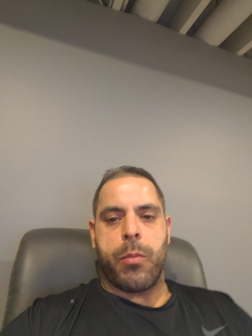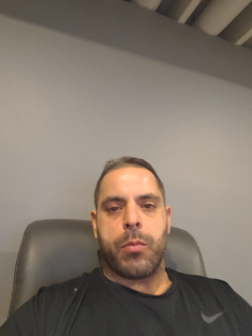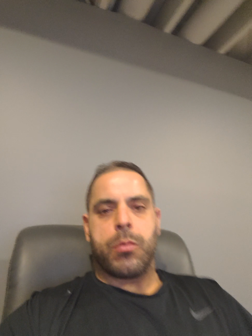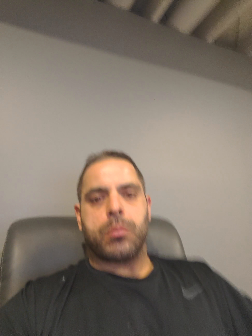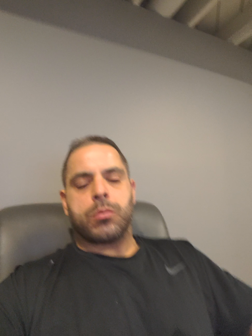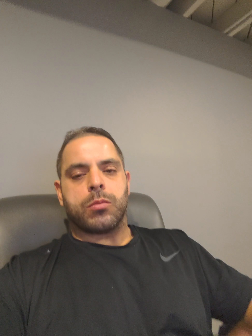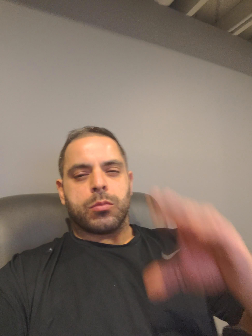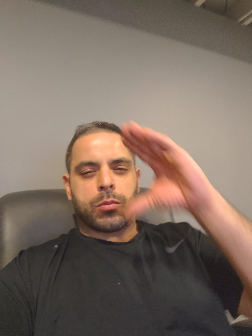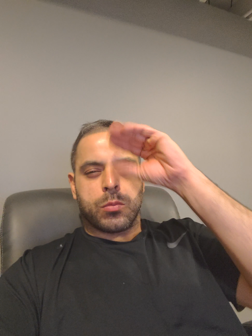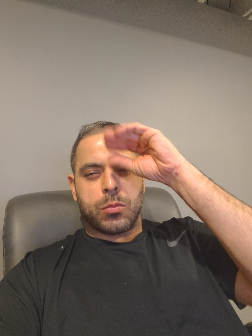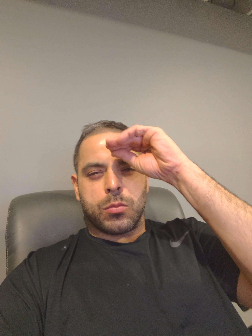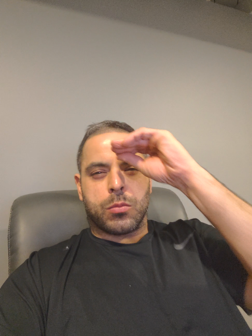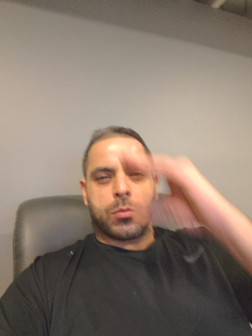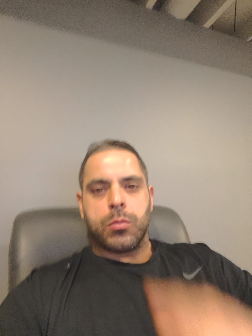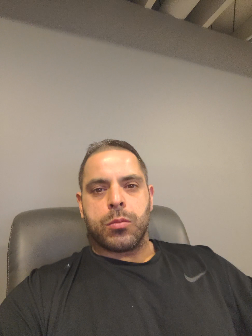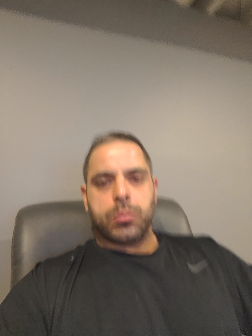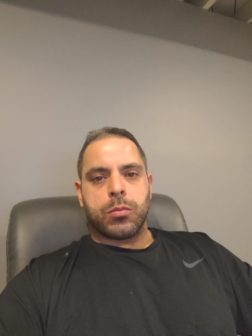boy